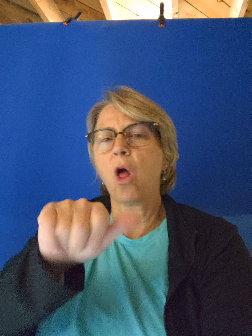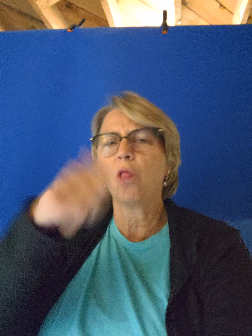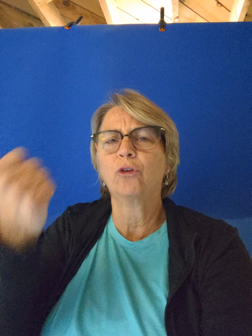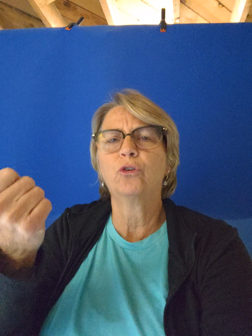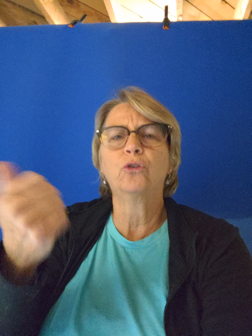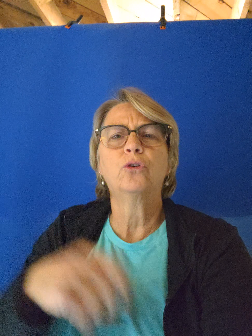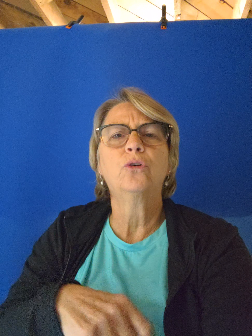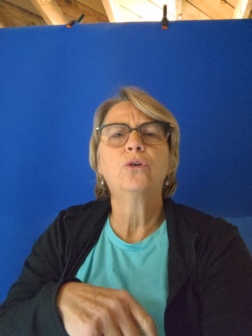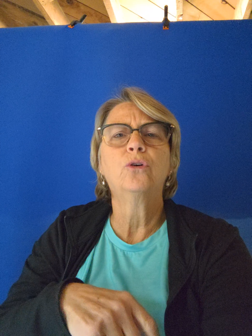another